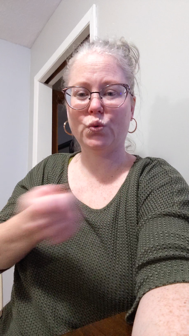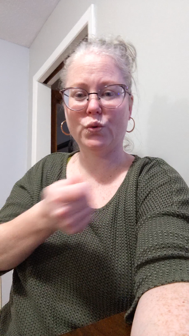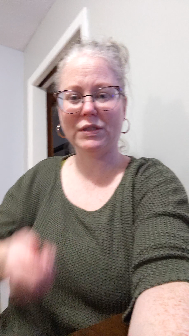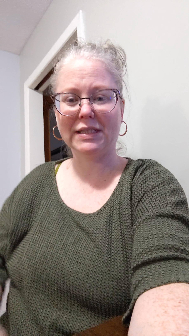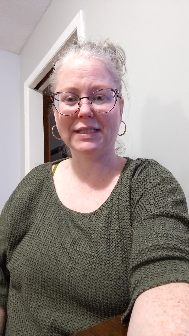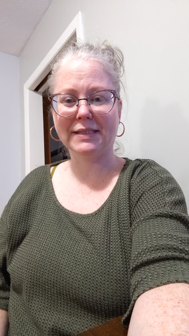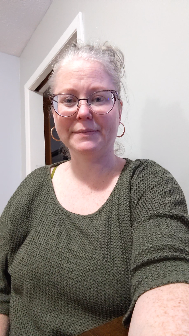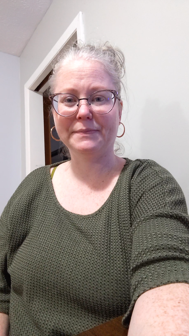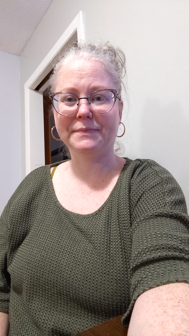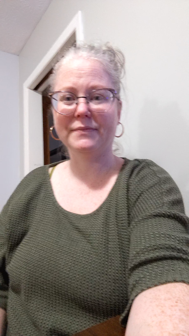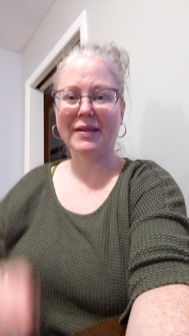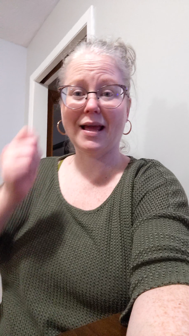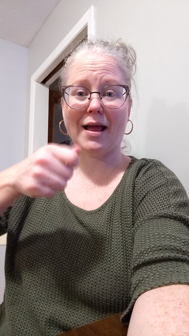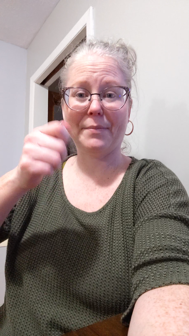hammer